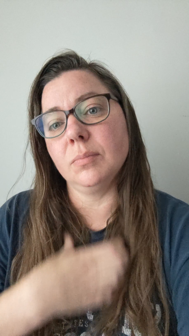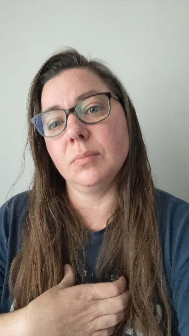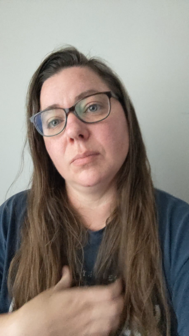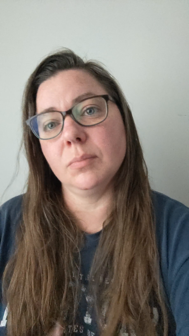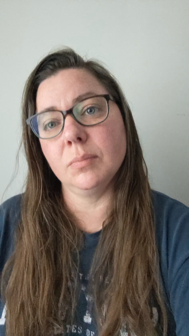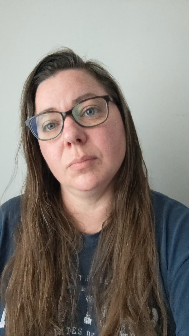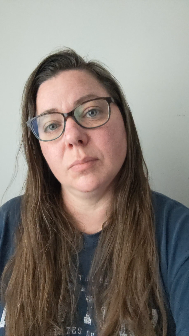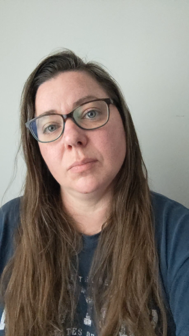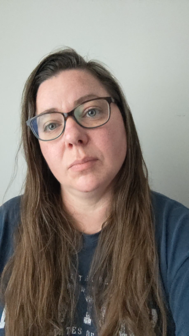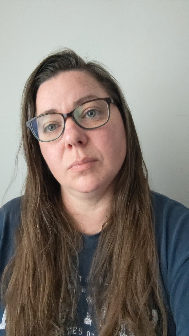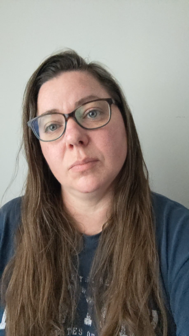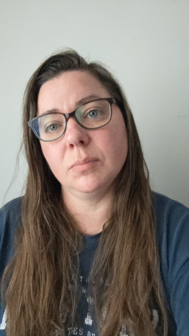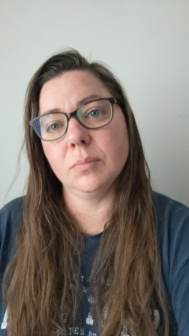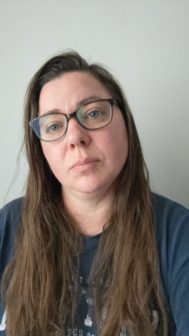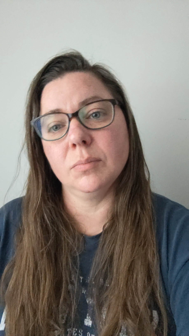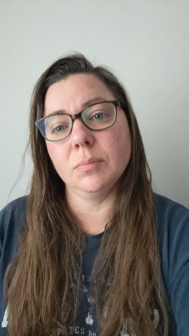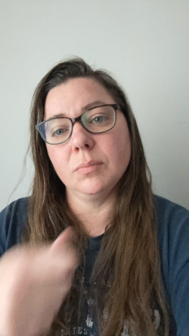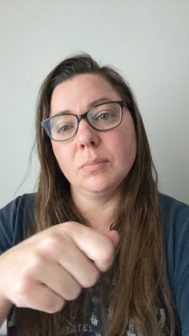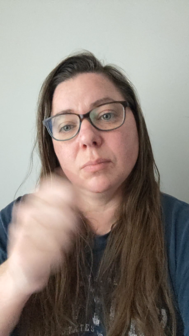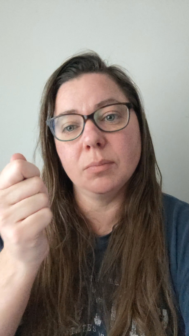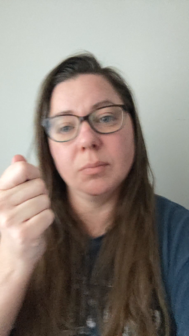rip